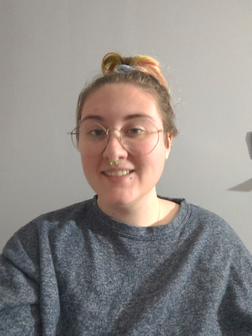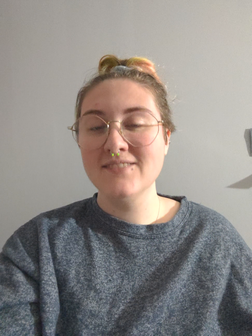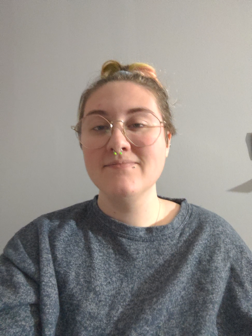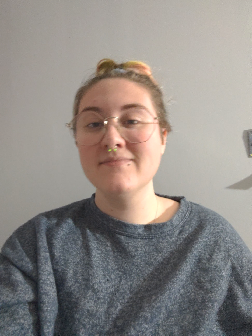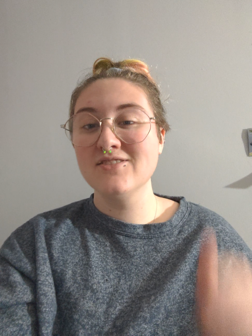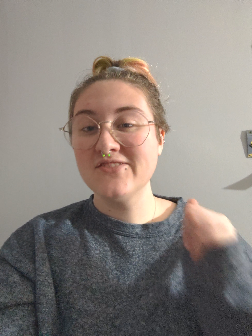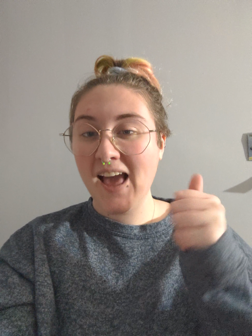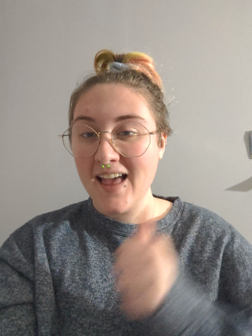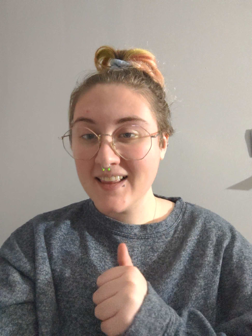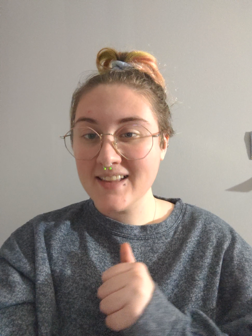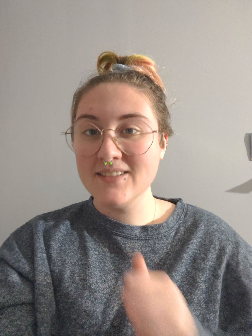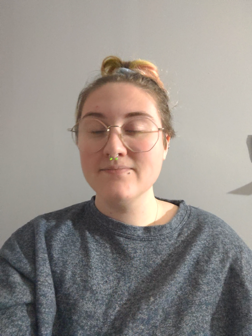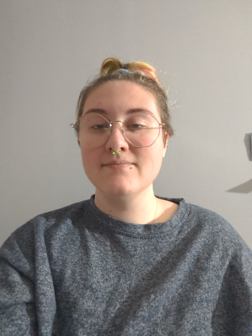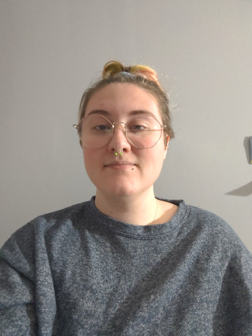jacket